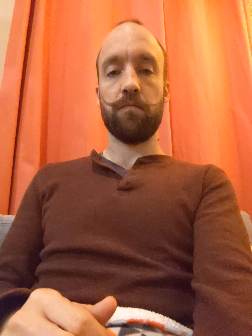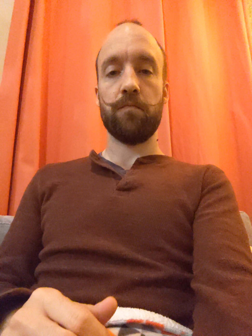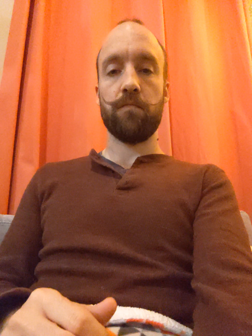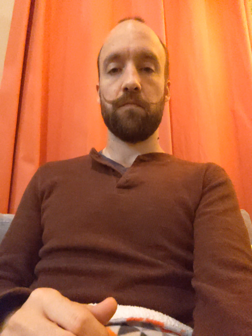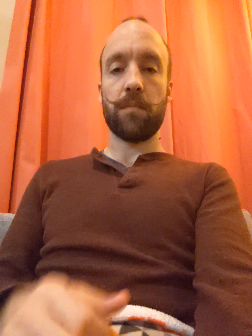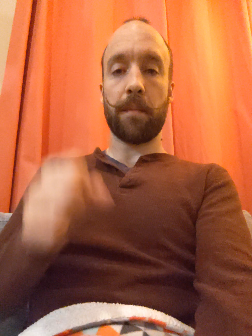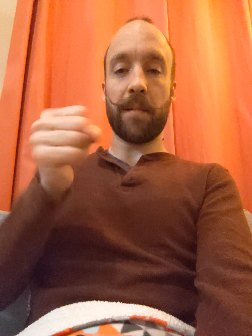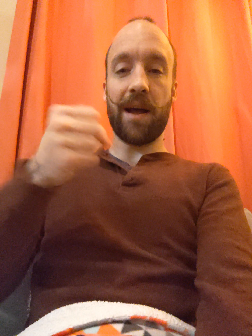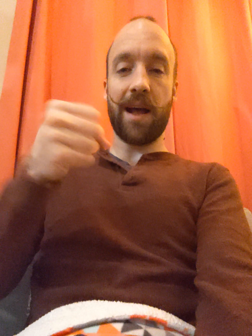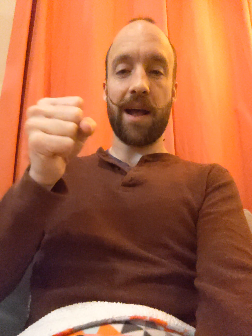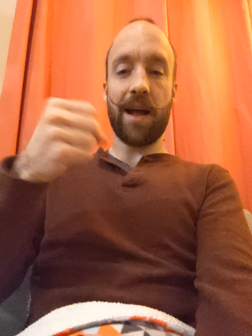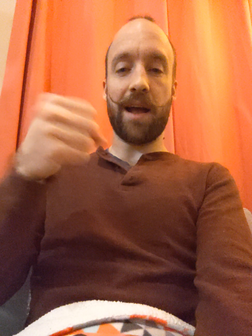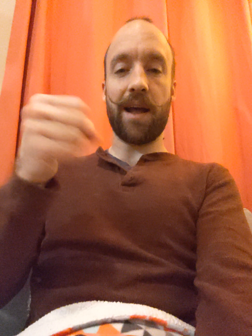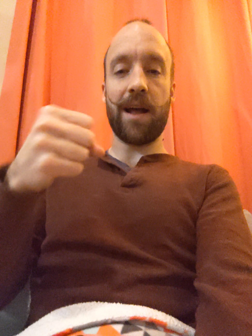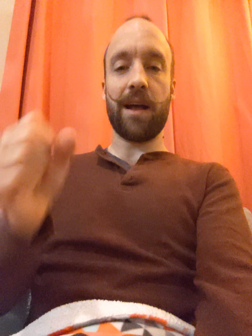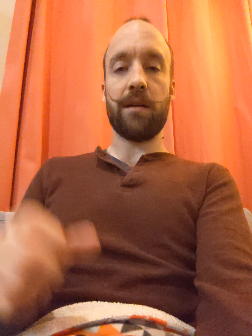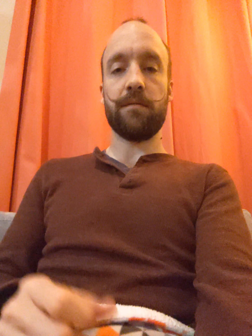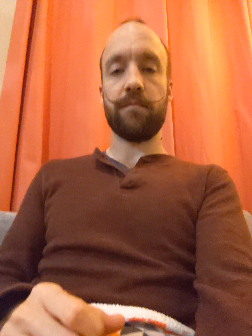make